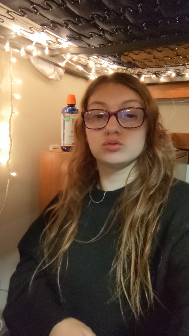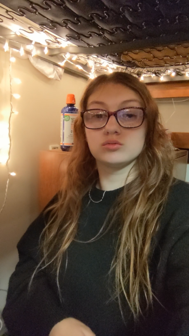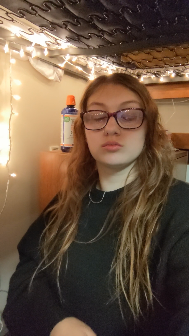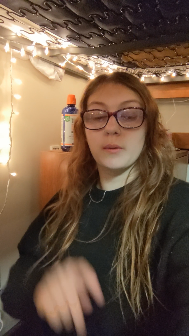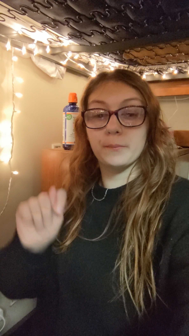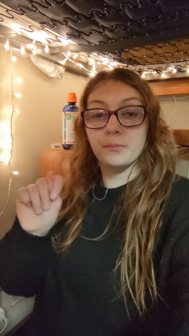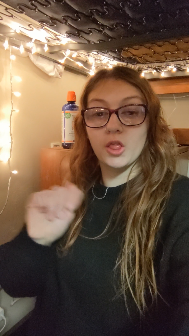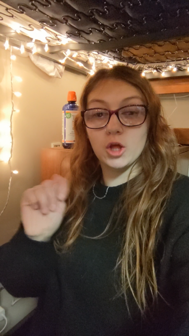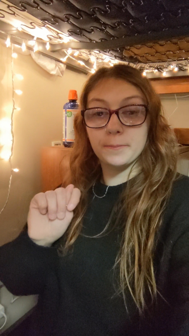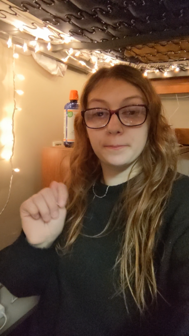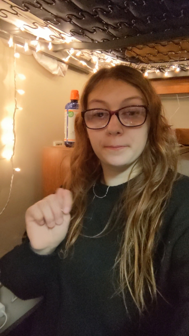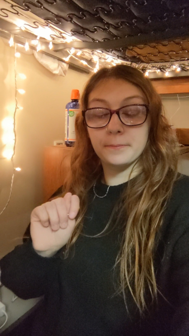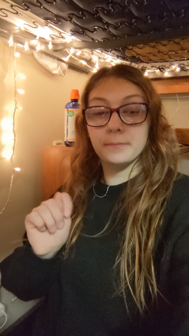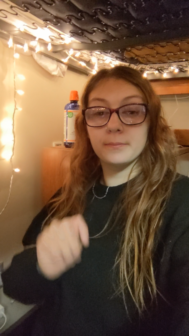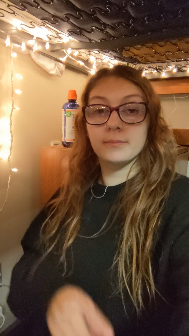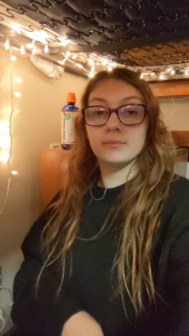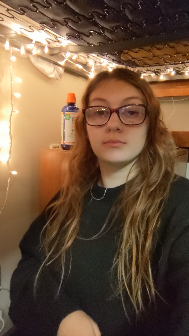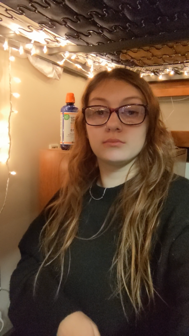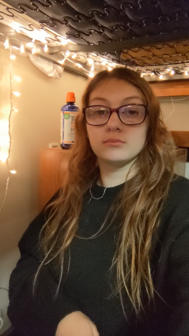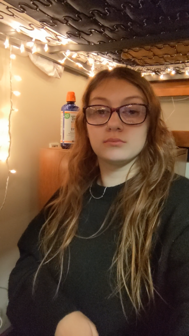bathroom